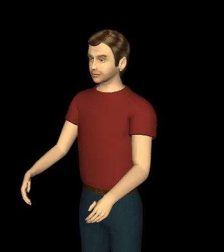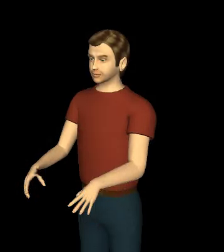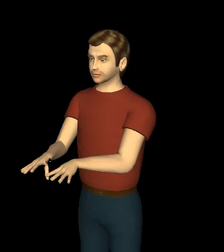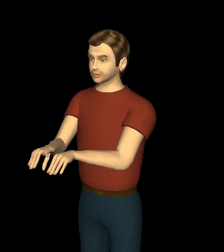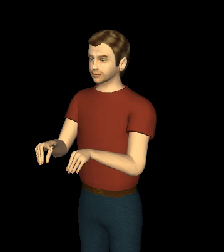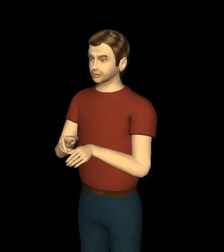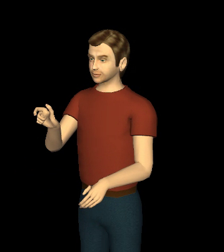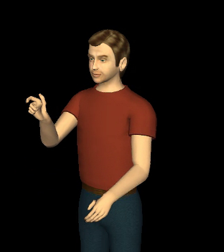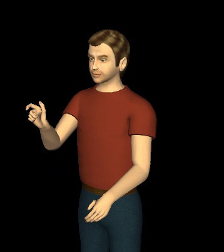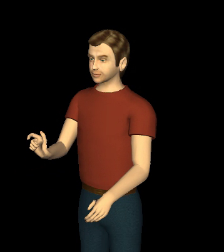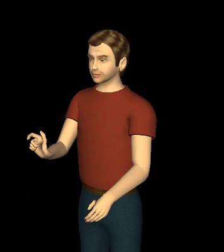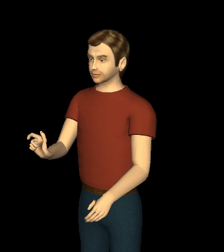فرد من العائلة